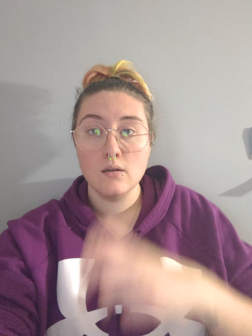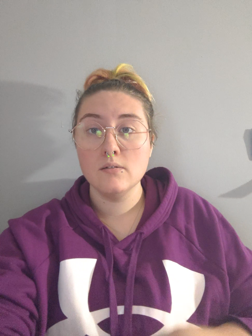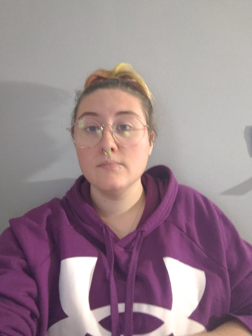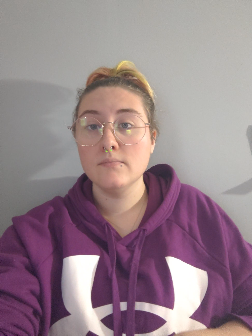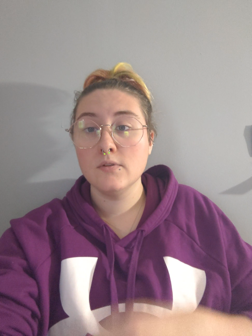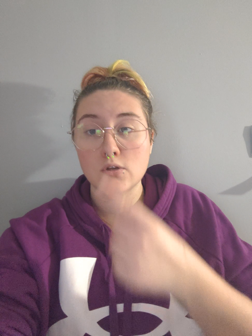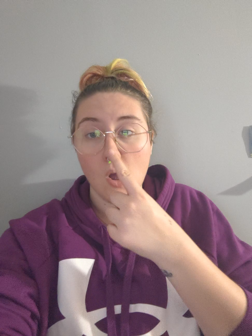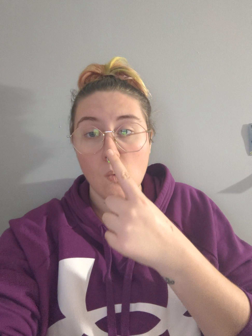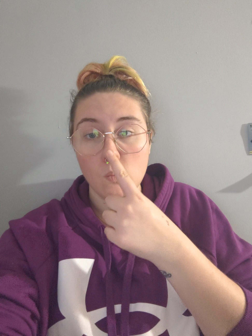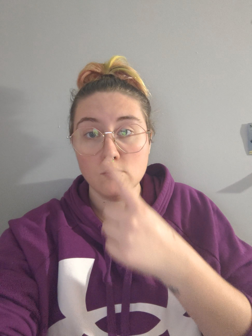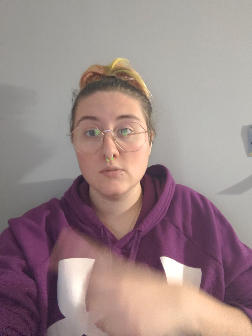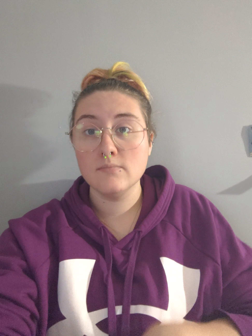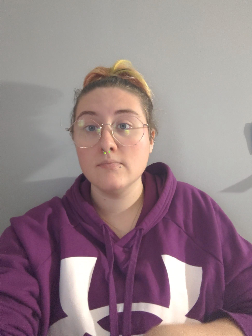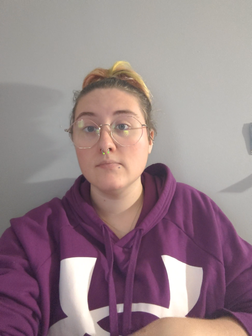nose